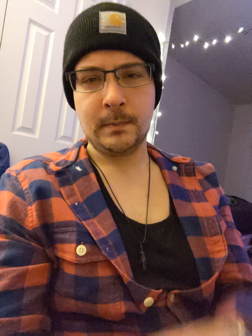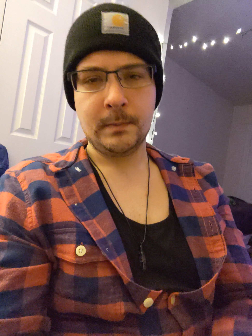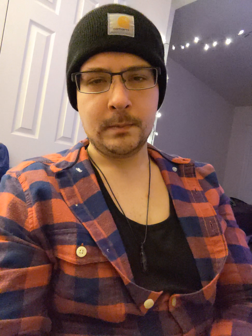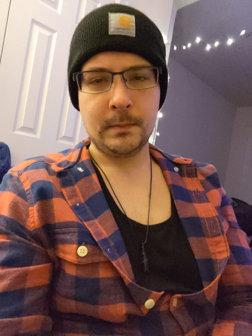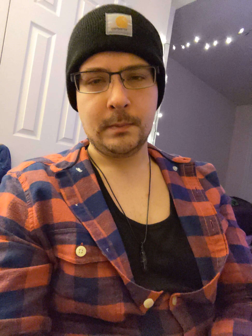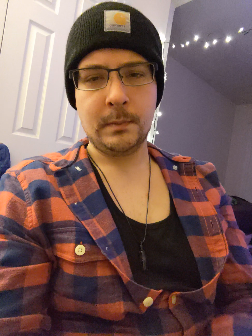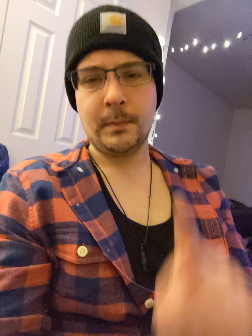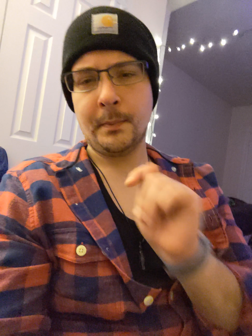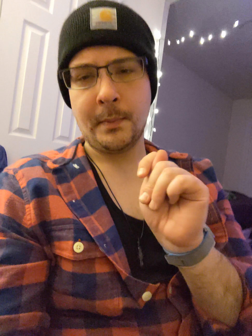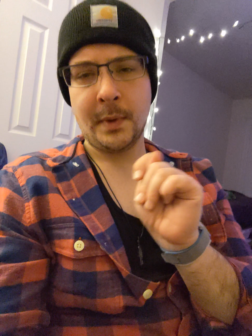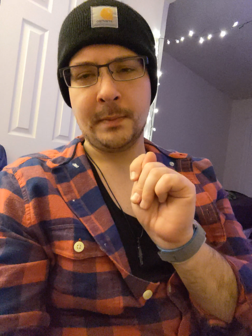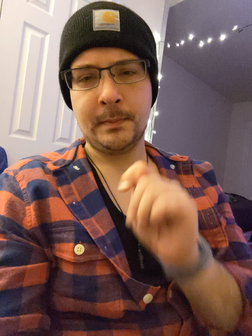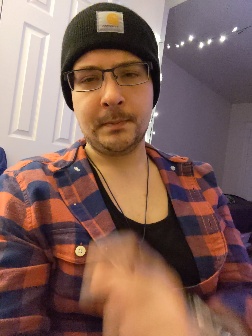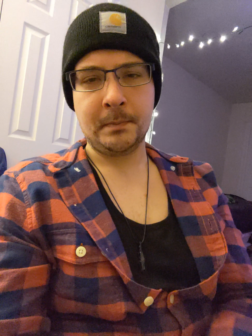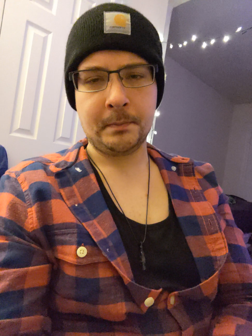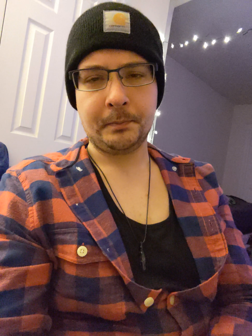potty